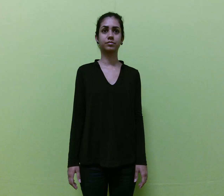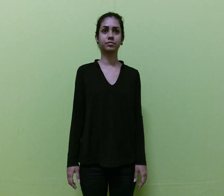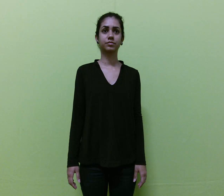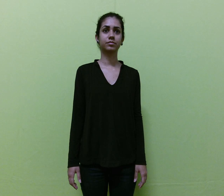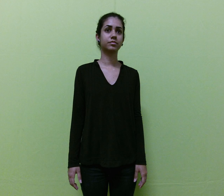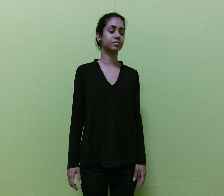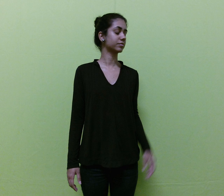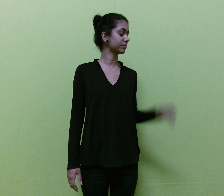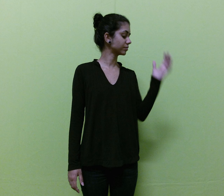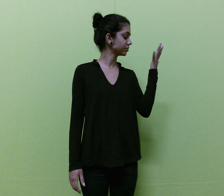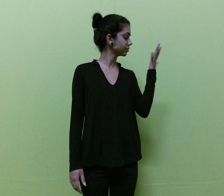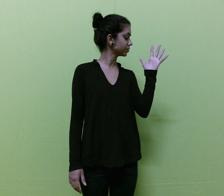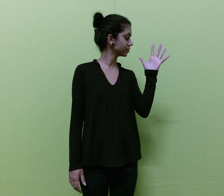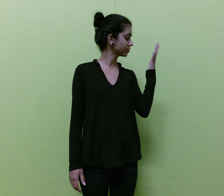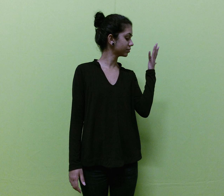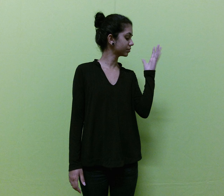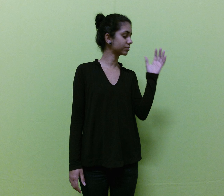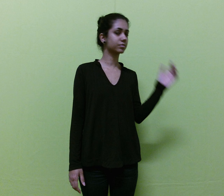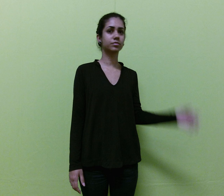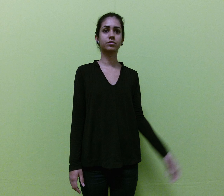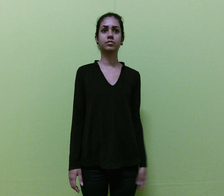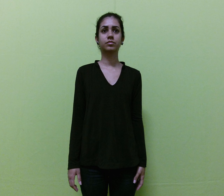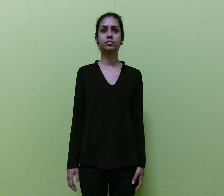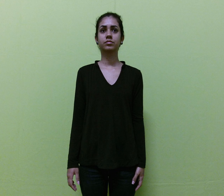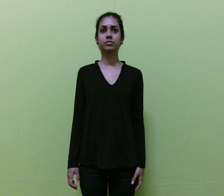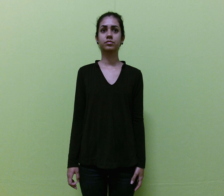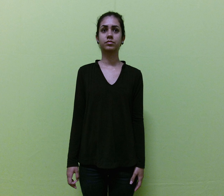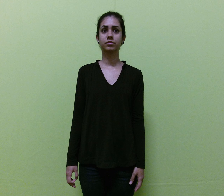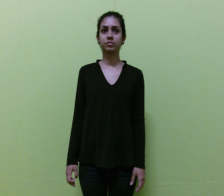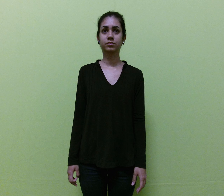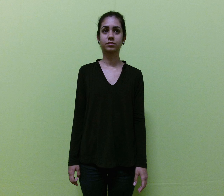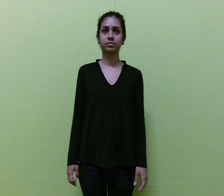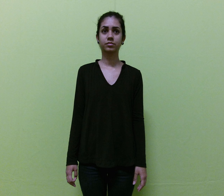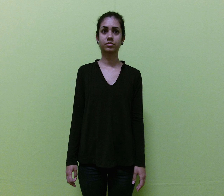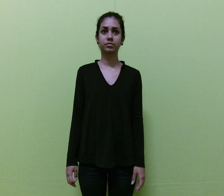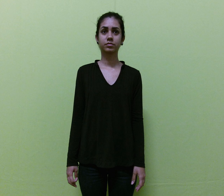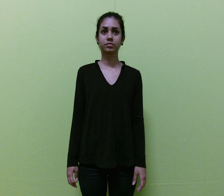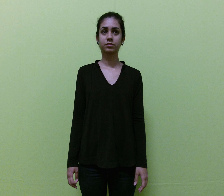espelho